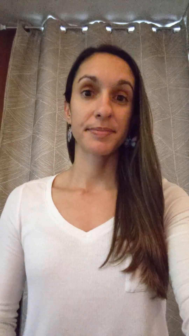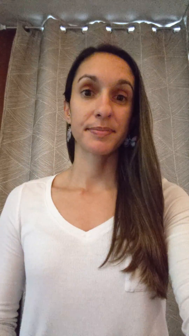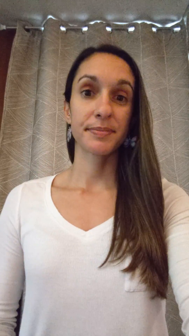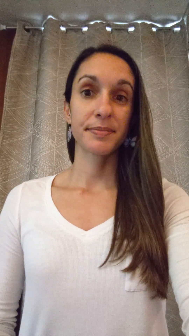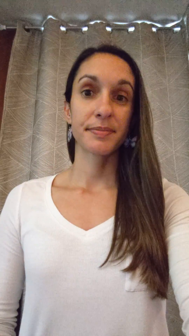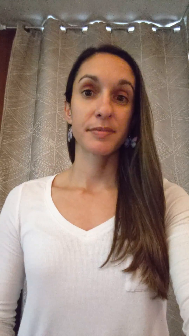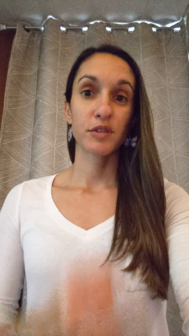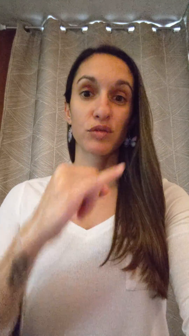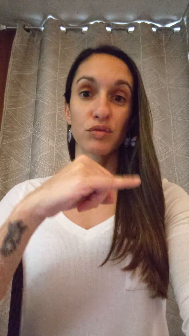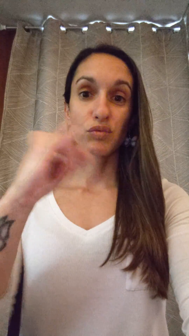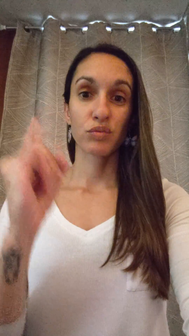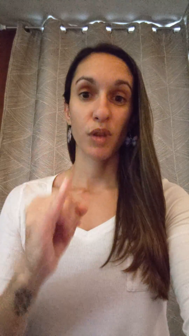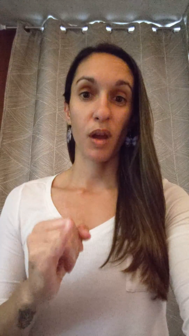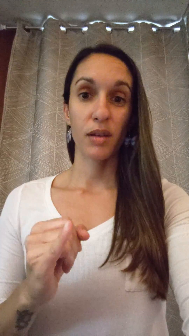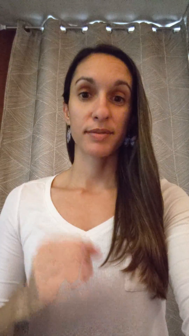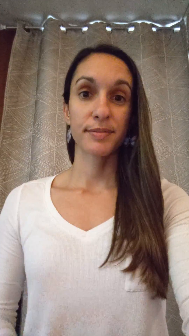draw